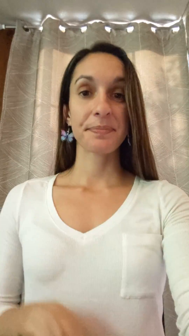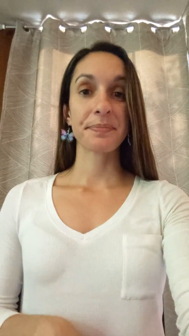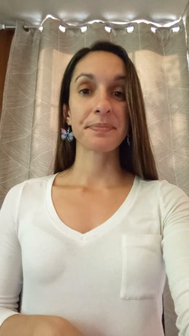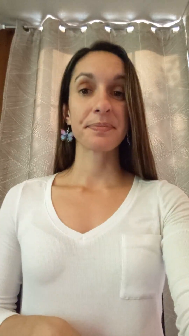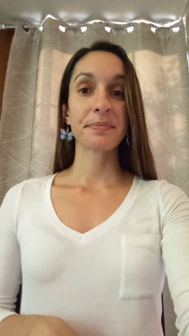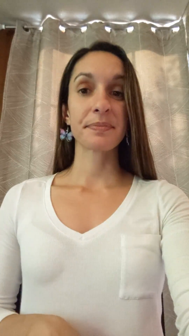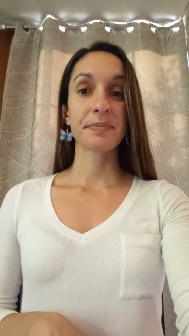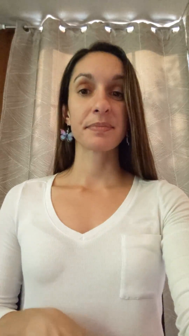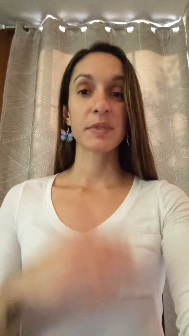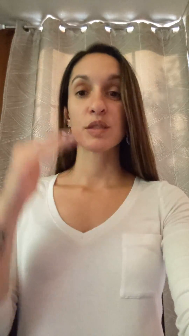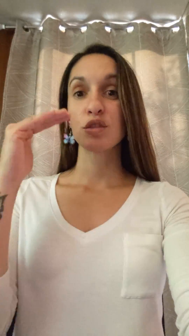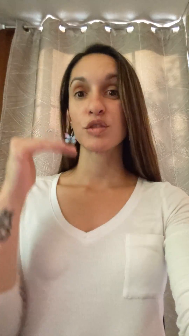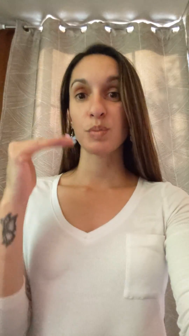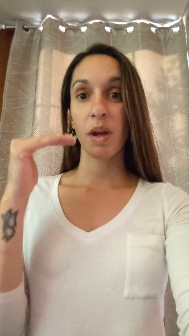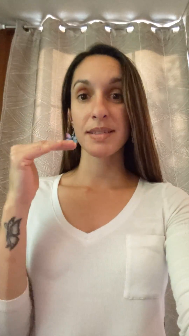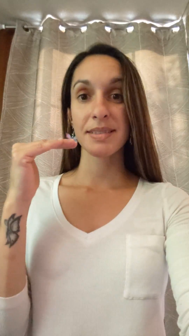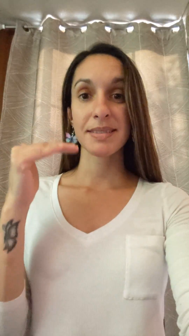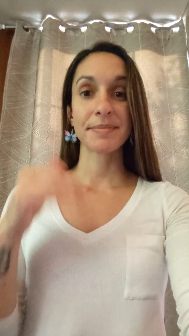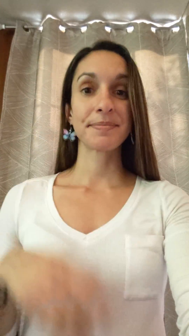short